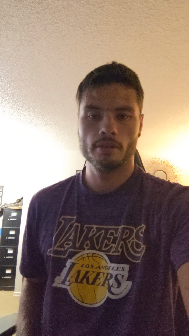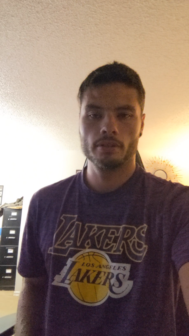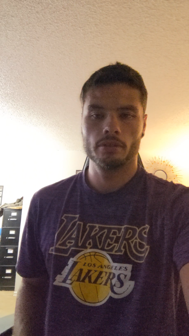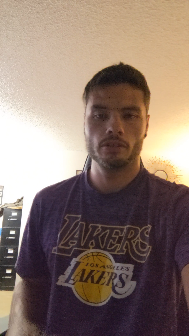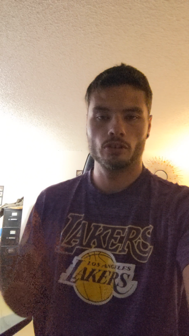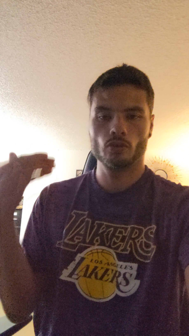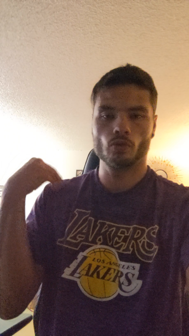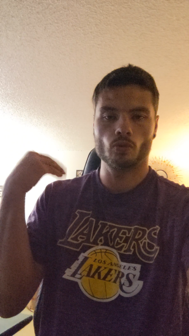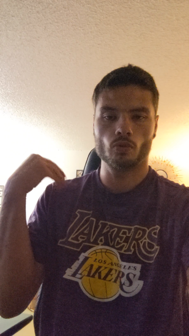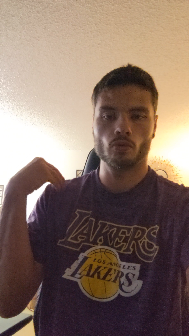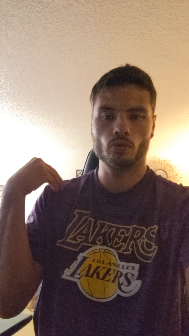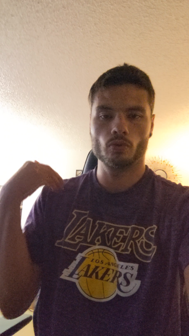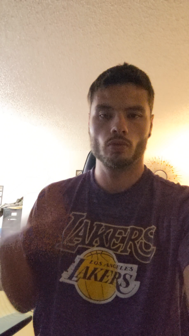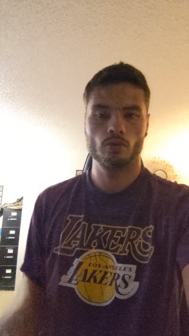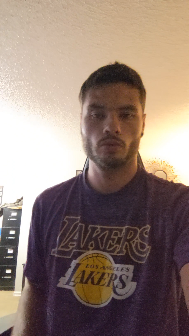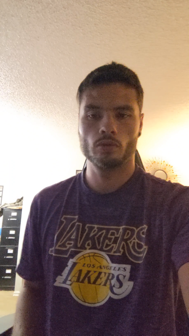shoulder